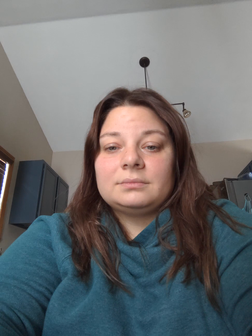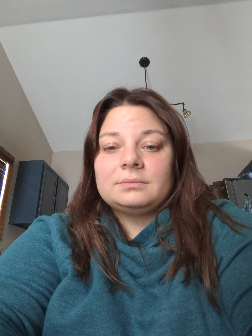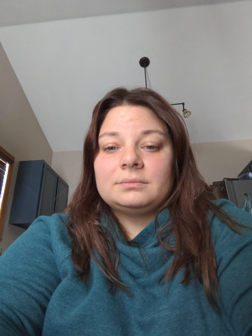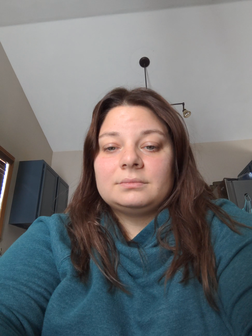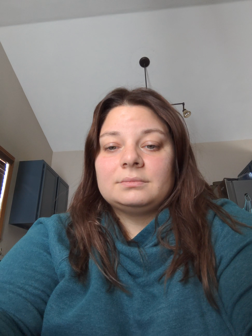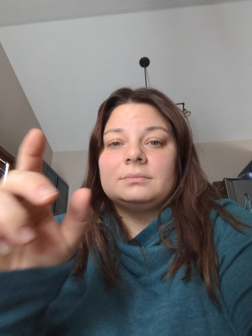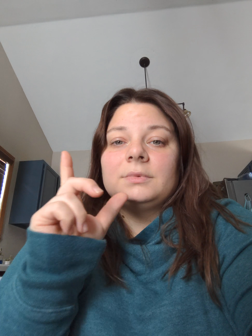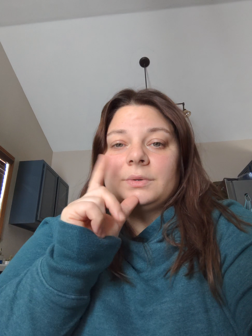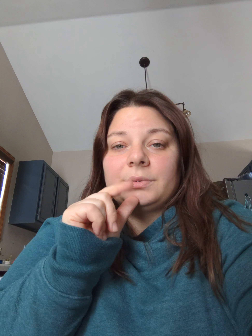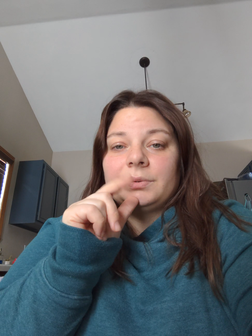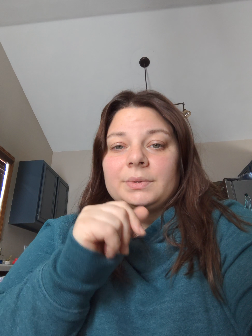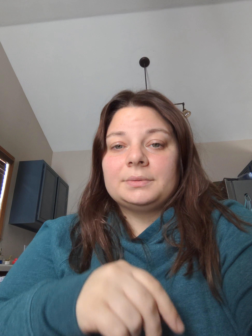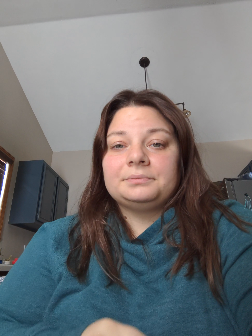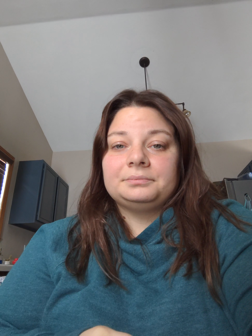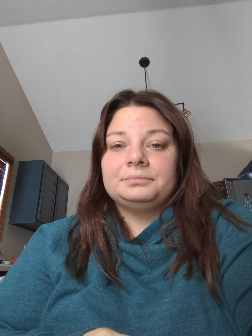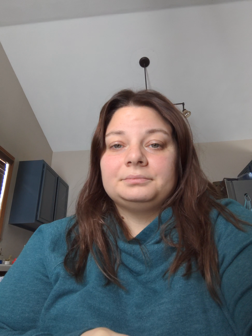who